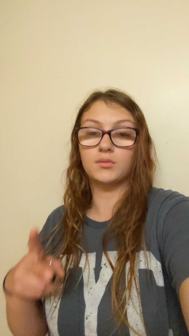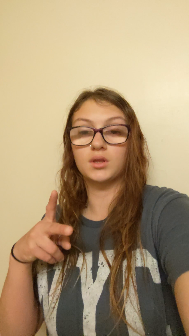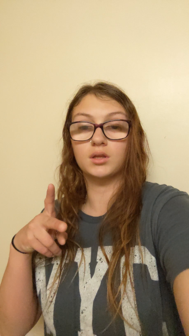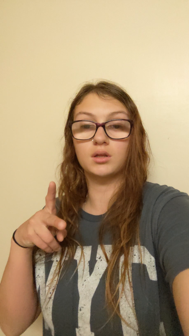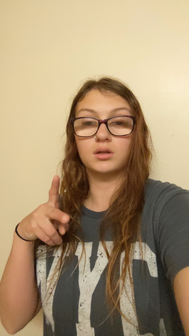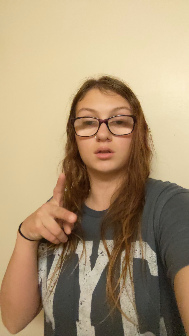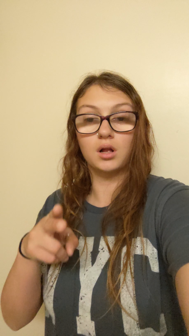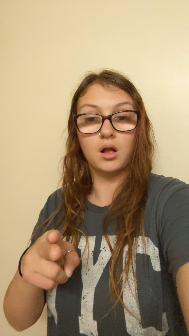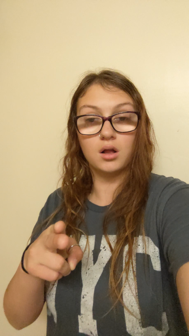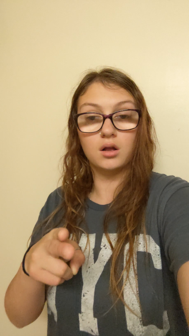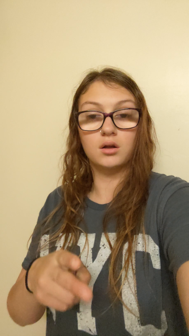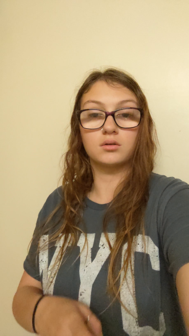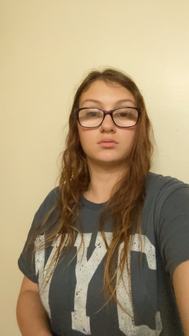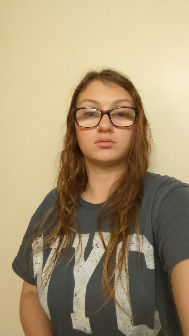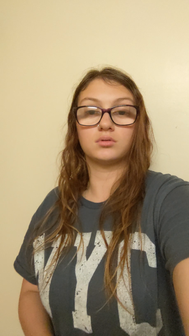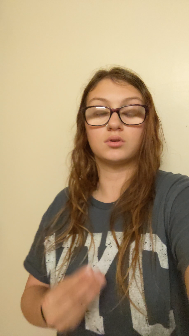cut